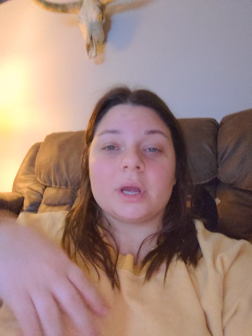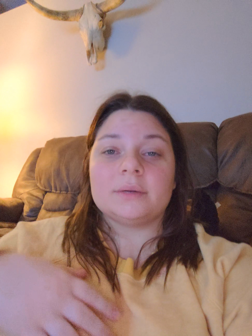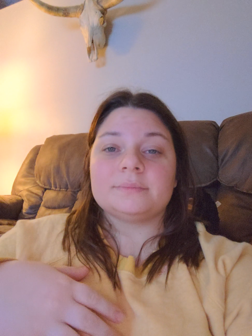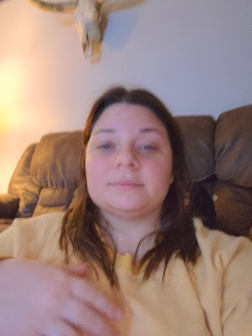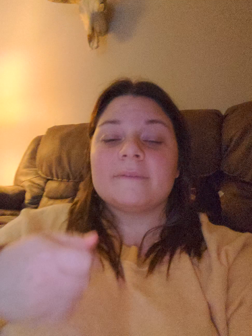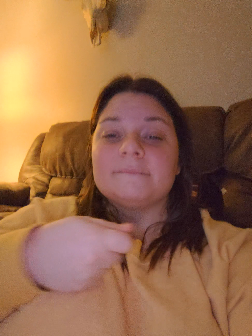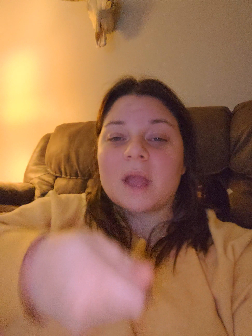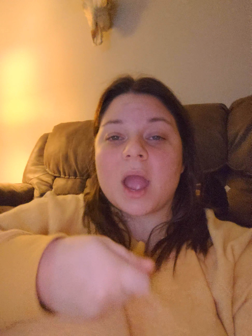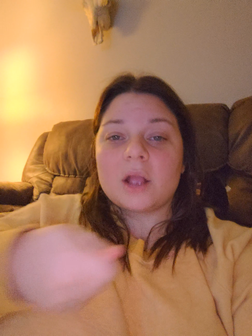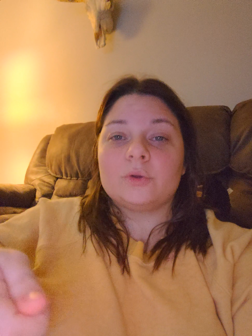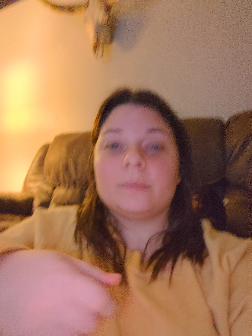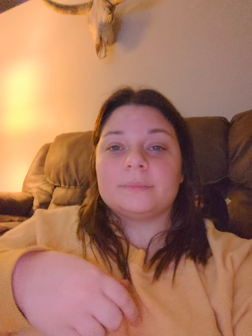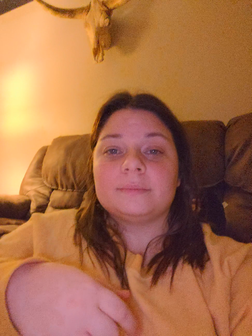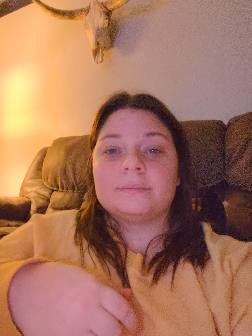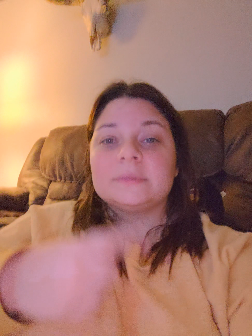vacuum